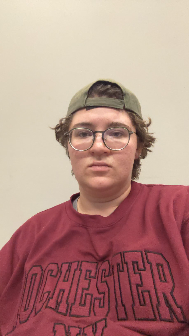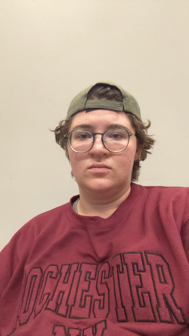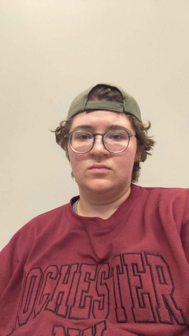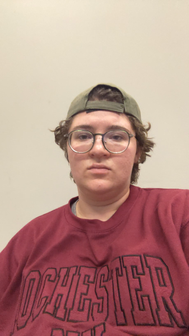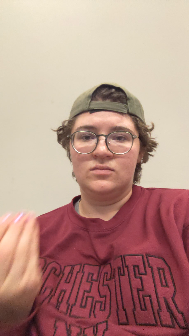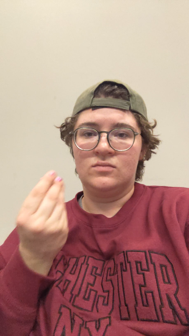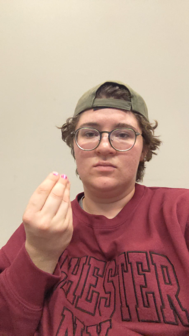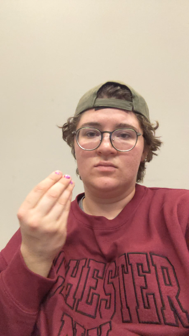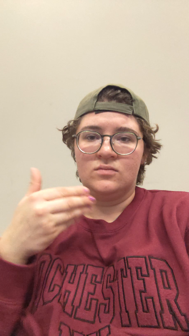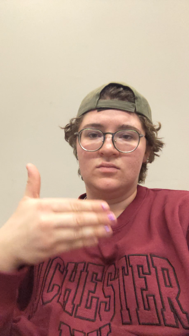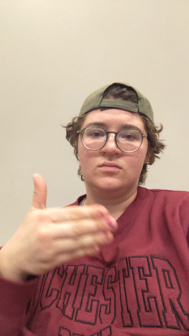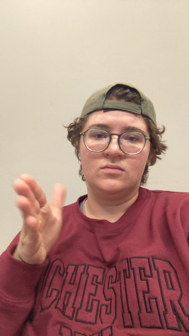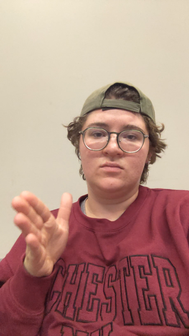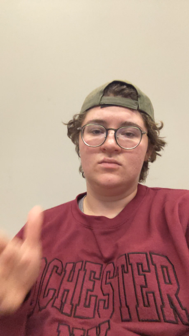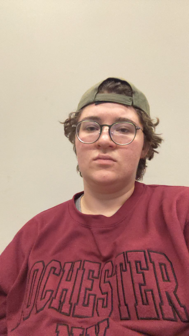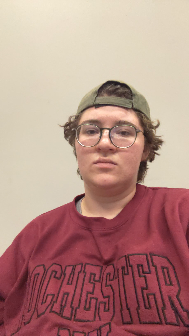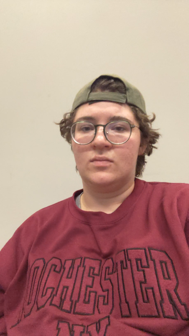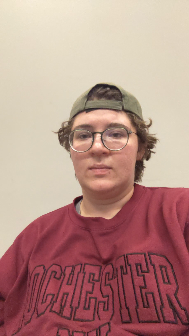sandbox